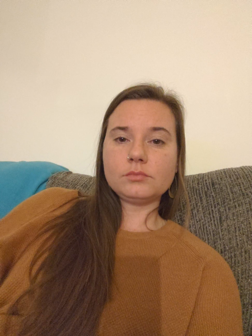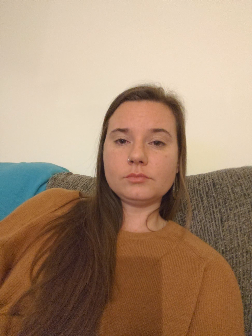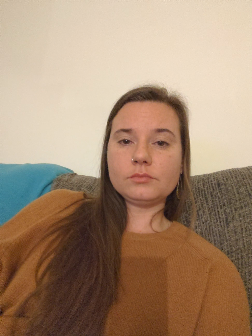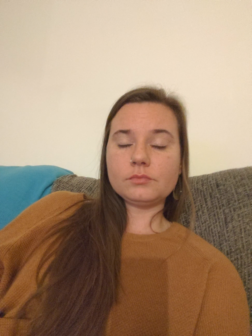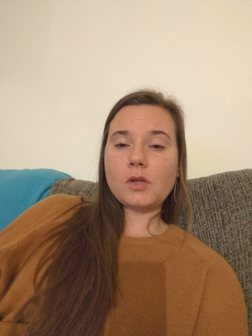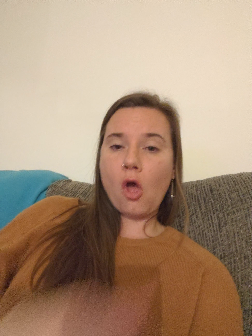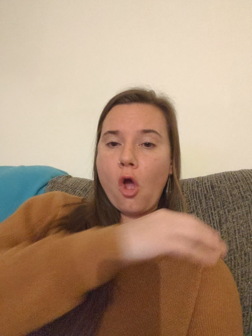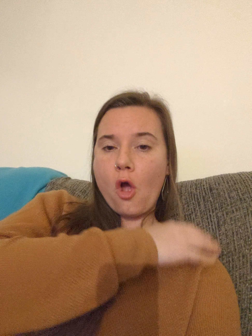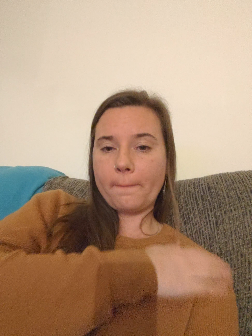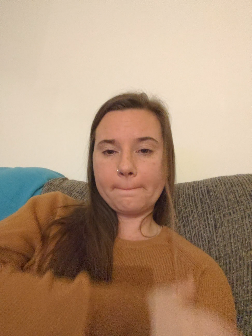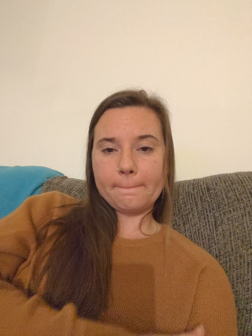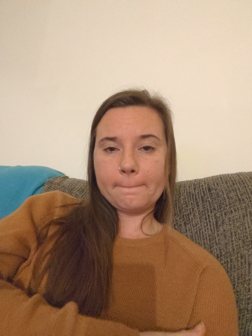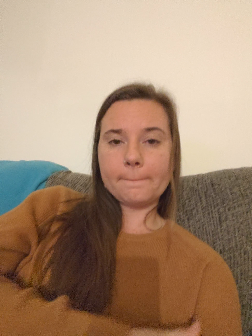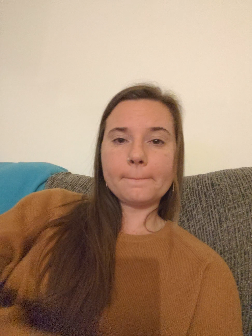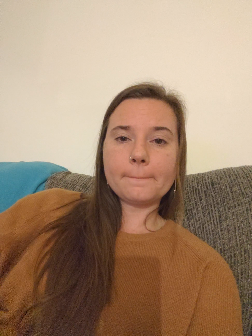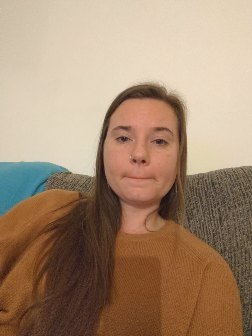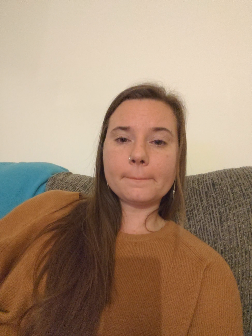arm